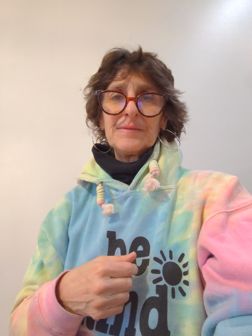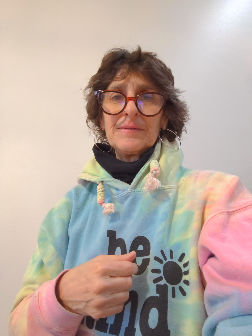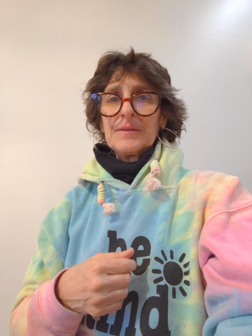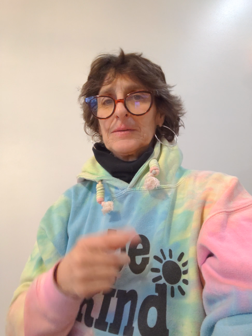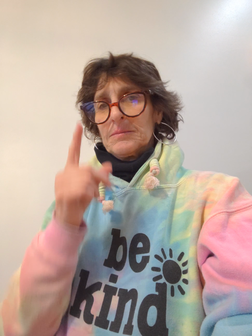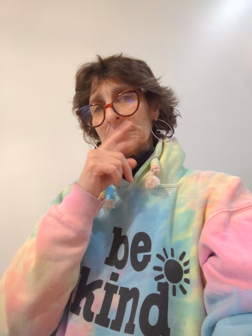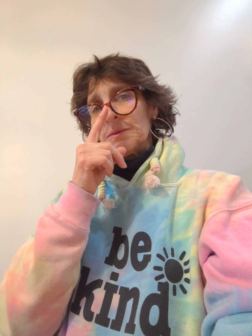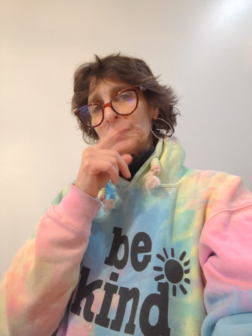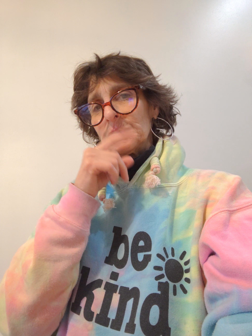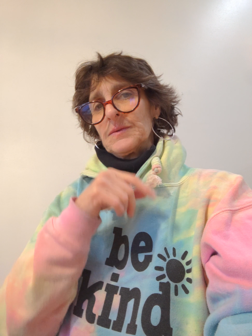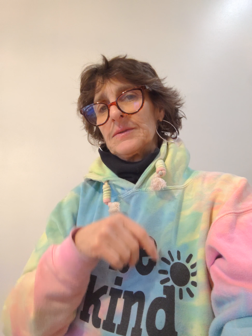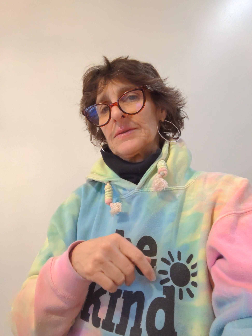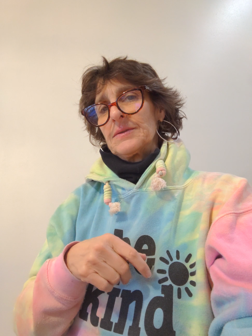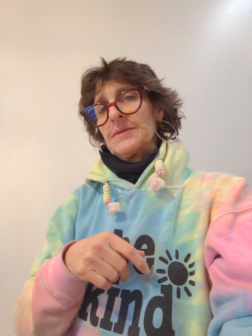mouse